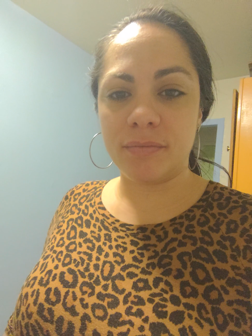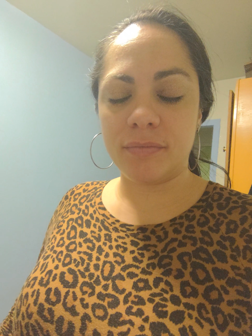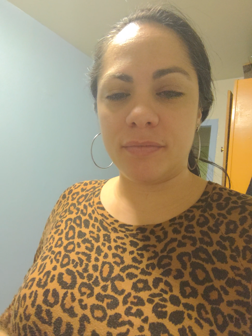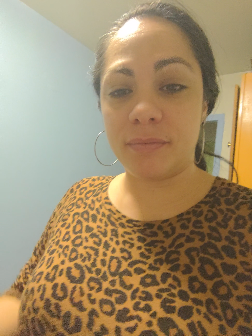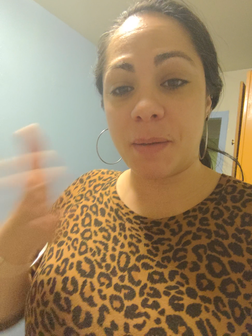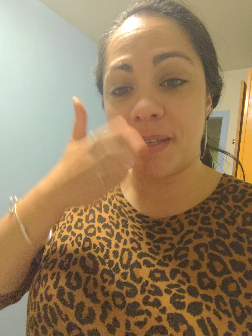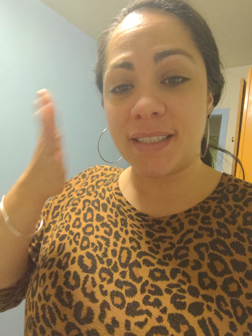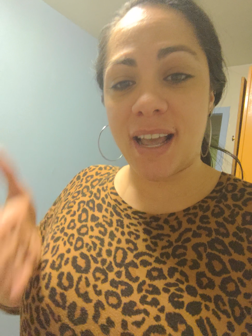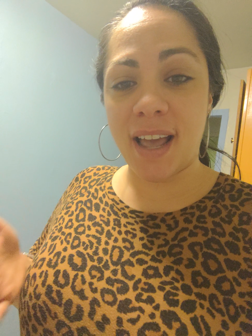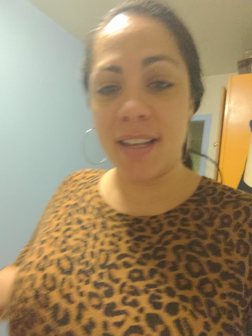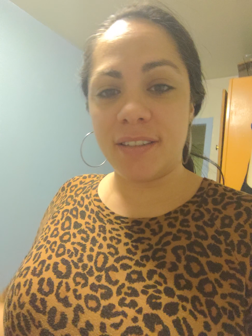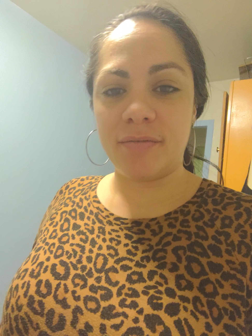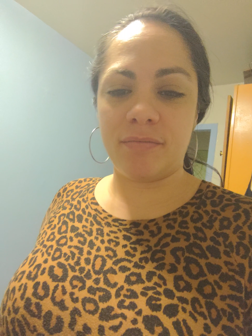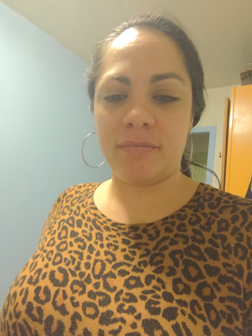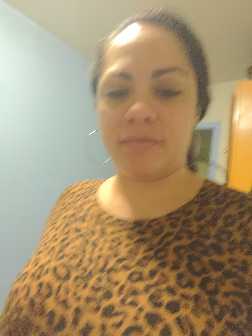beside